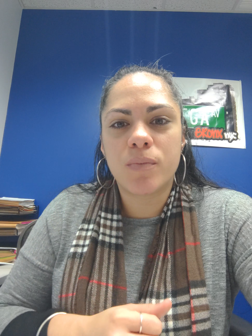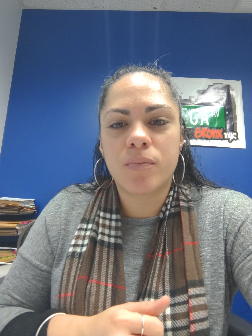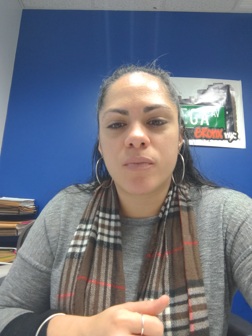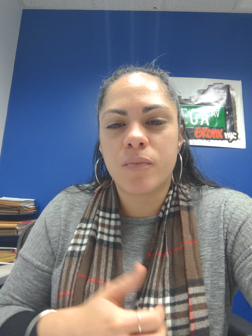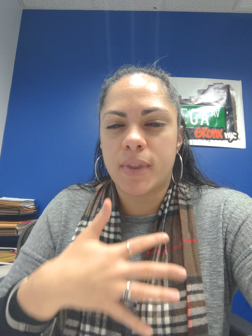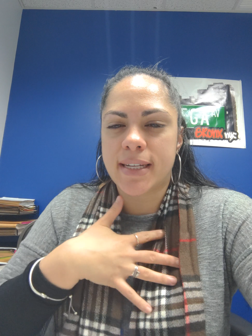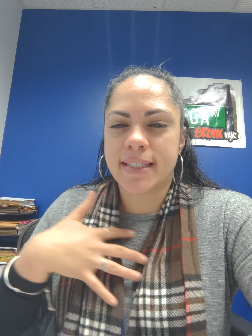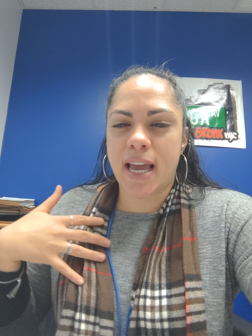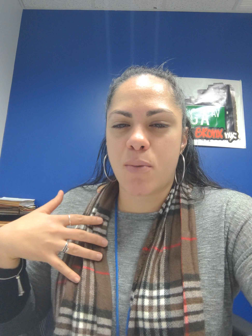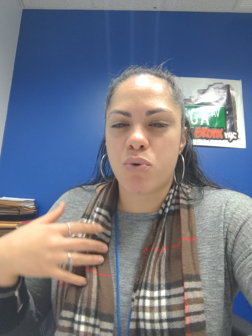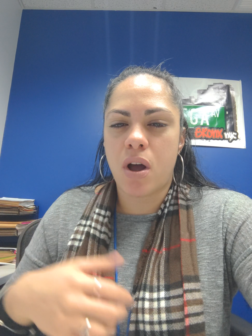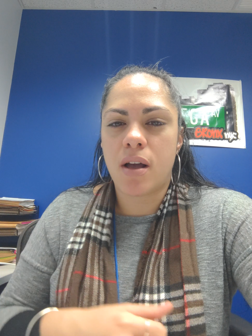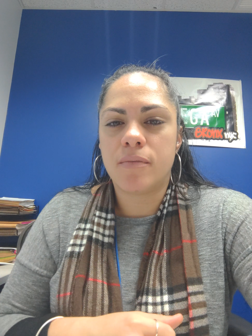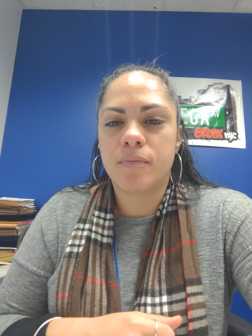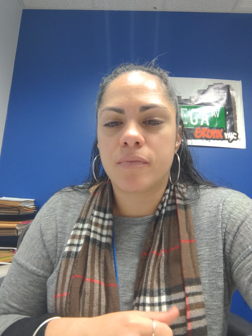zebra